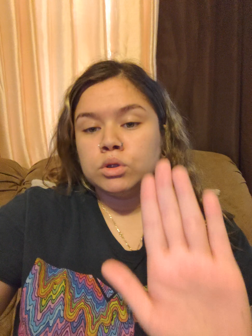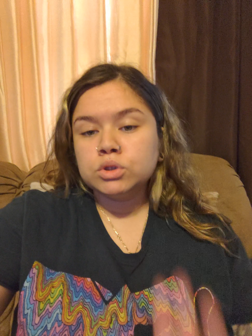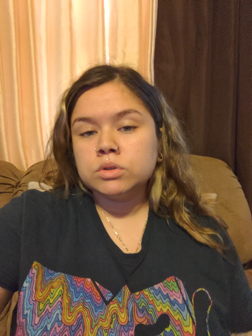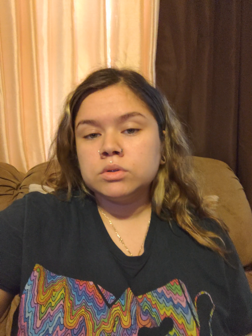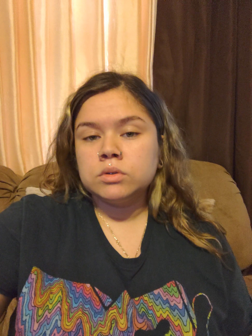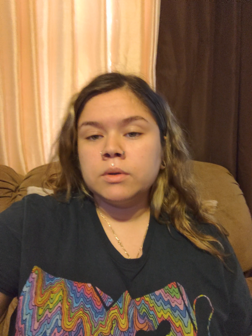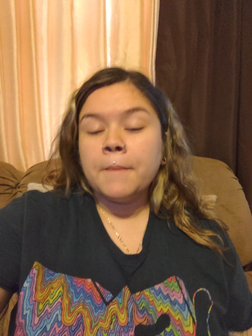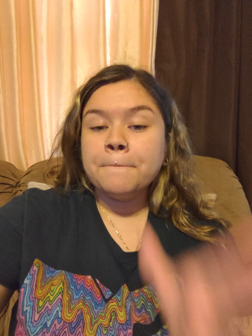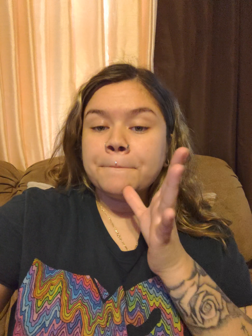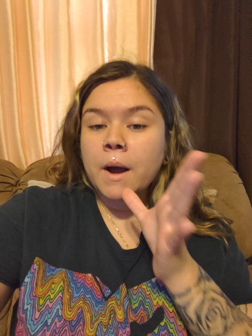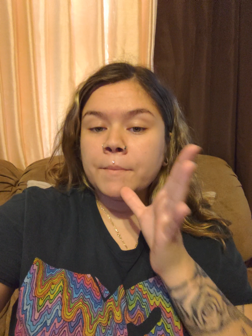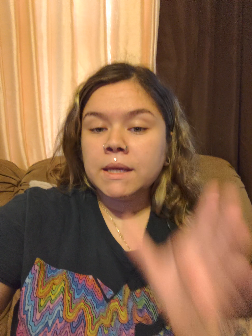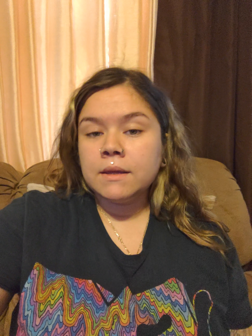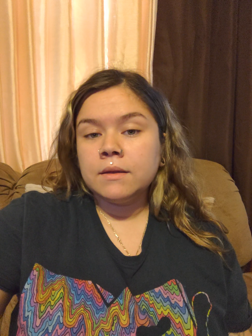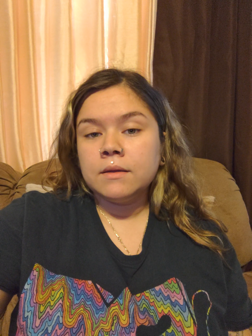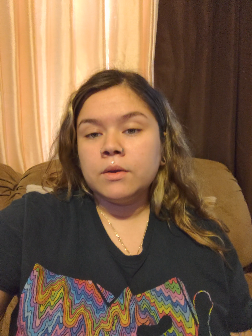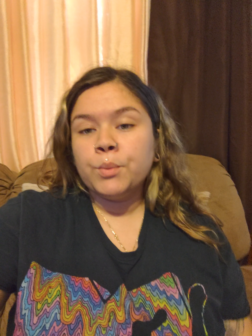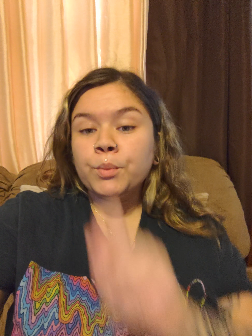mommy